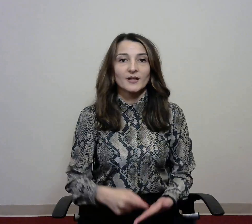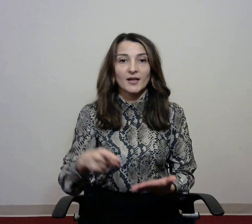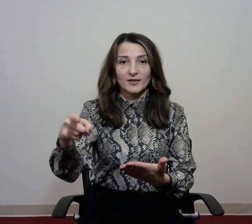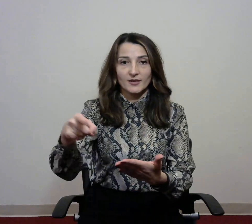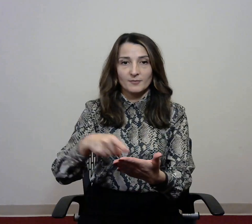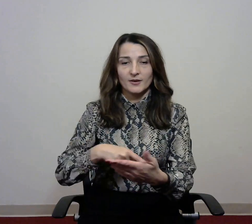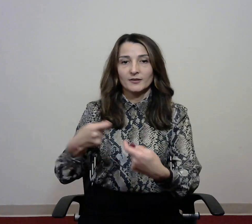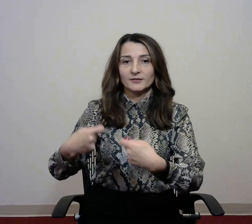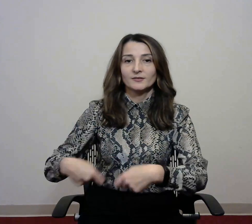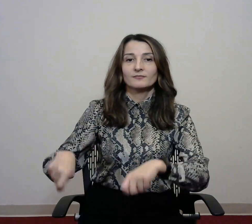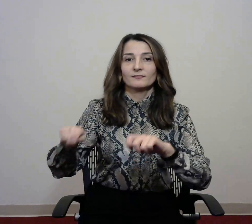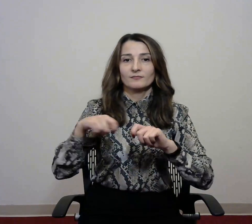etibarnamə